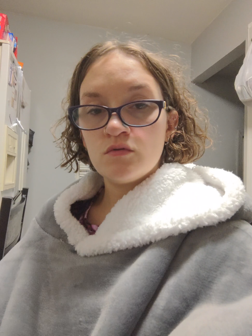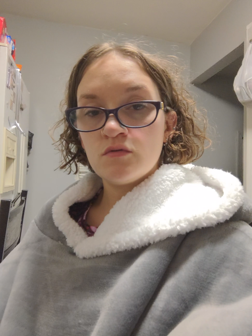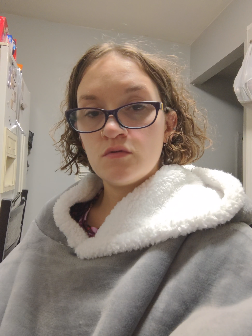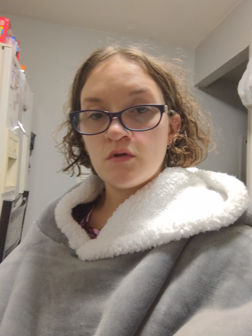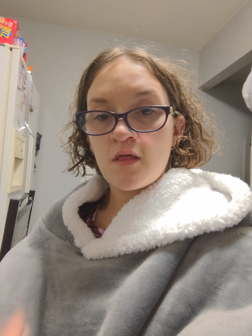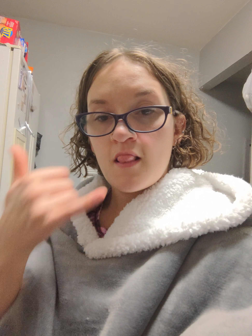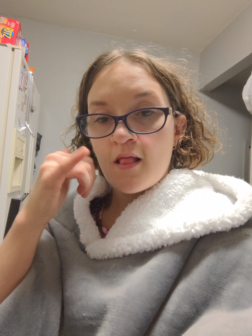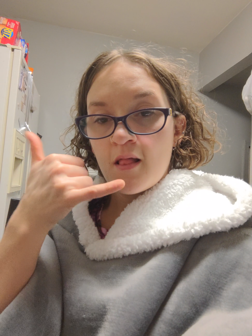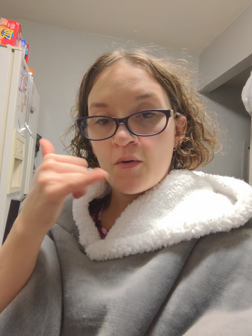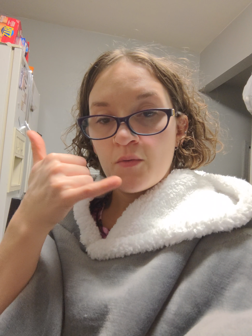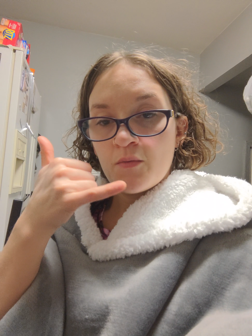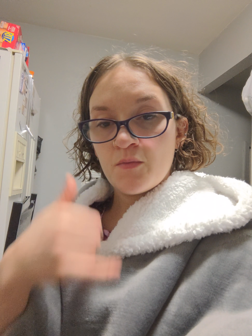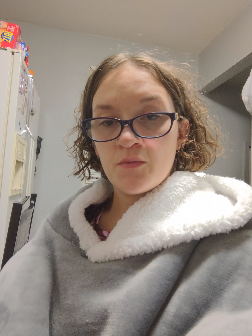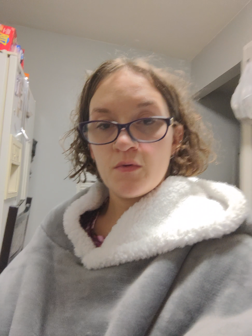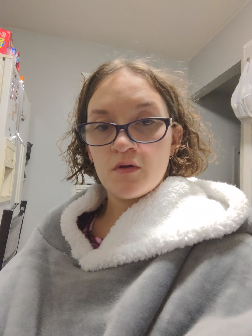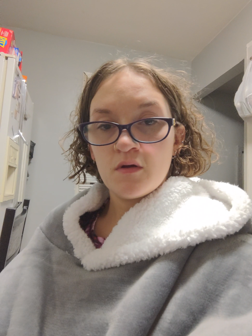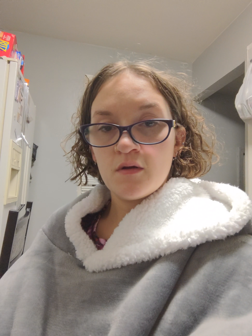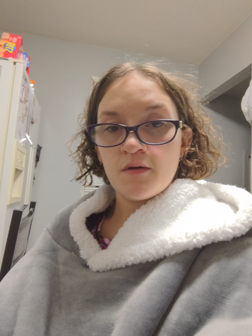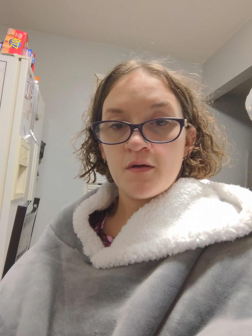yellow